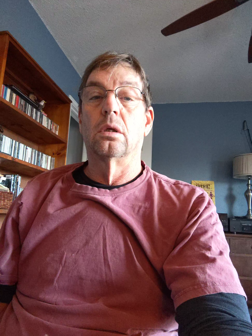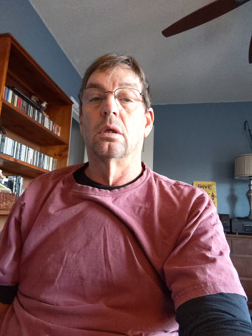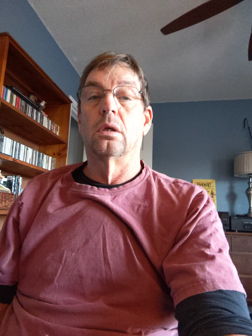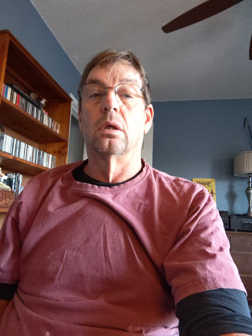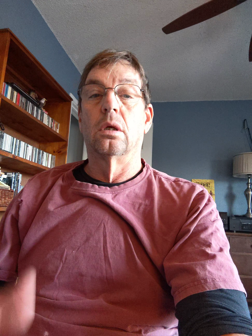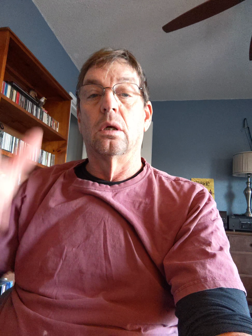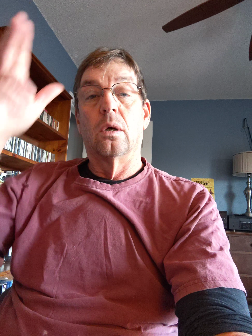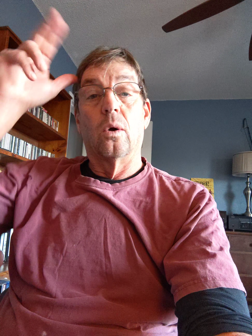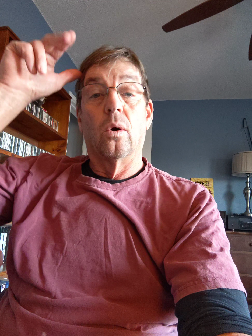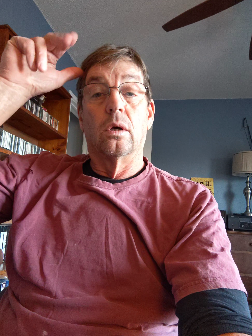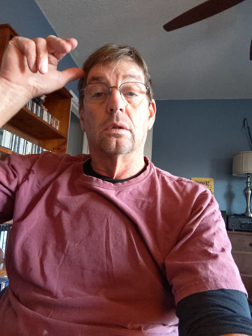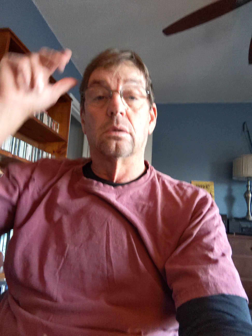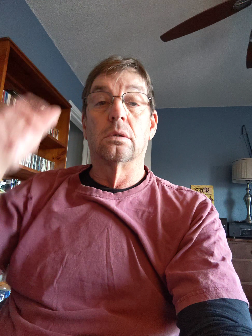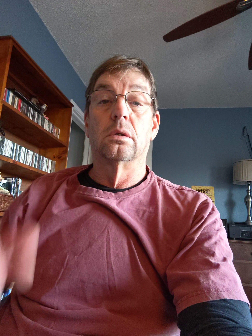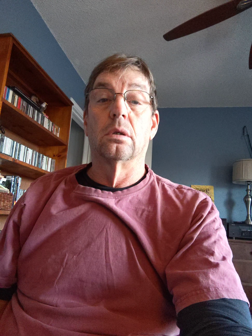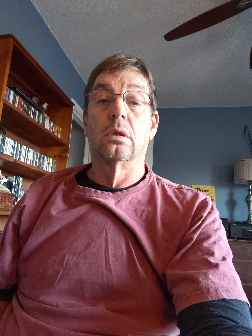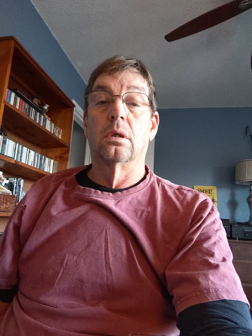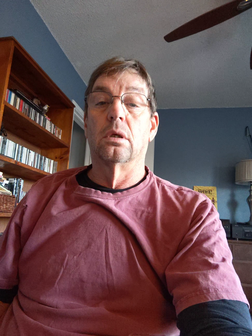horse